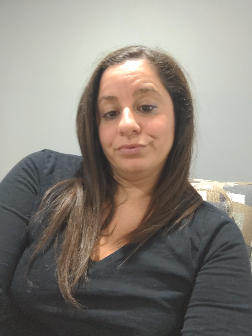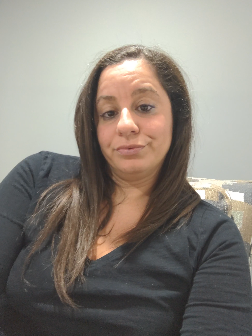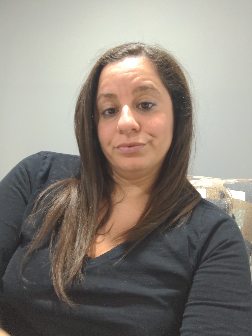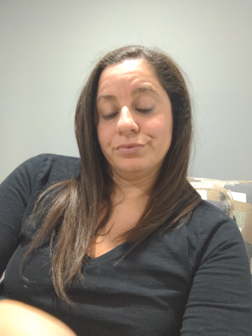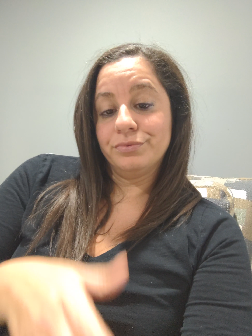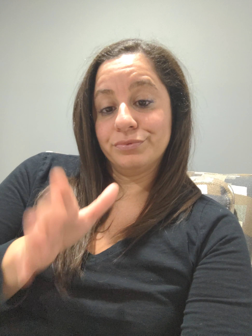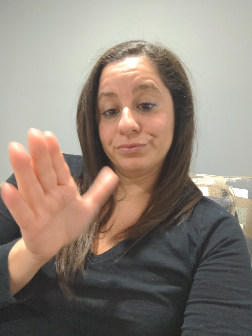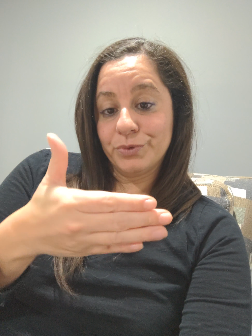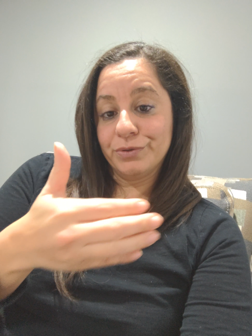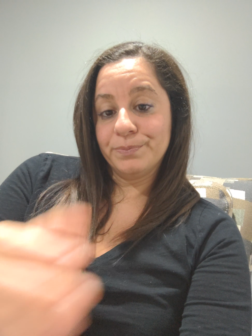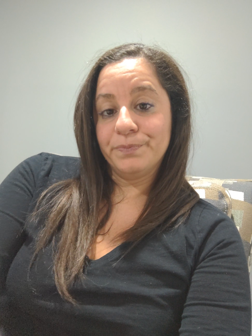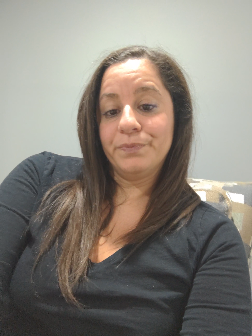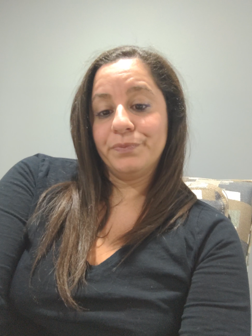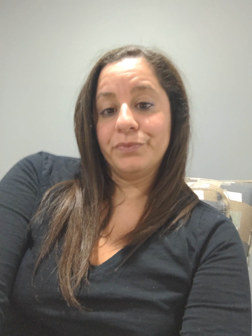room